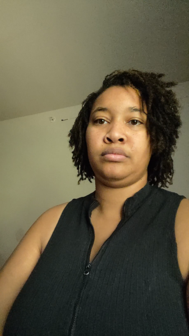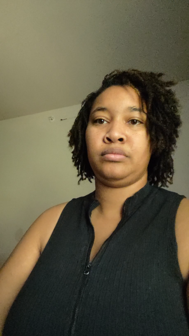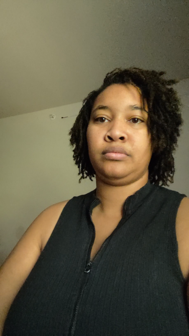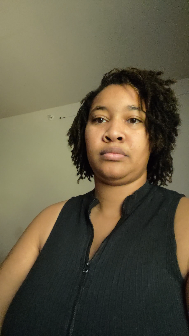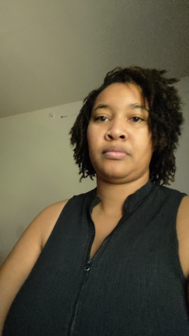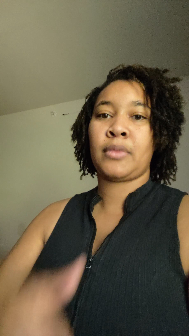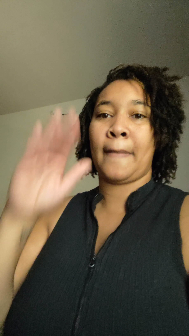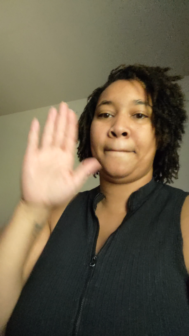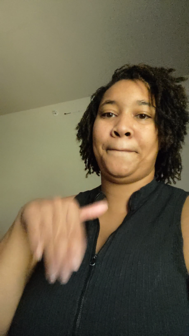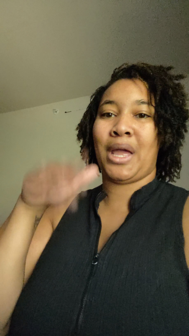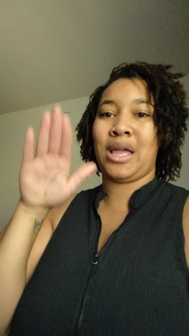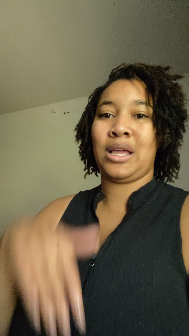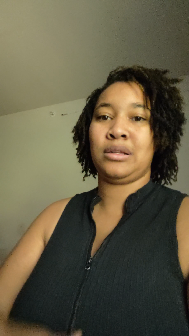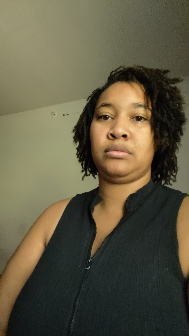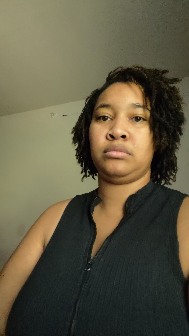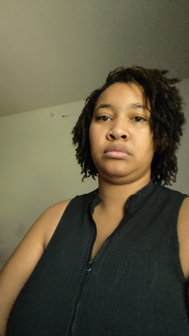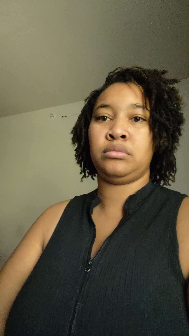paint